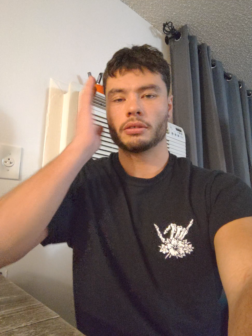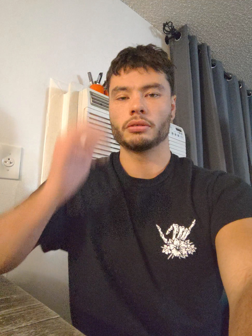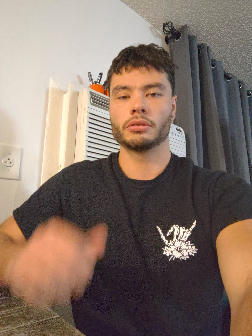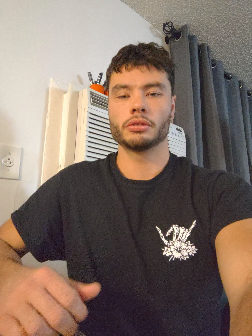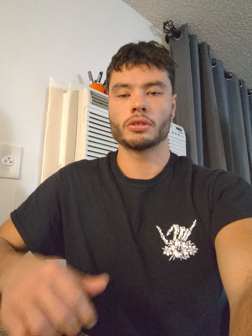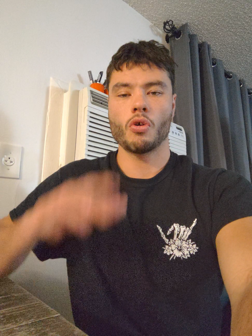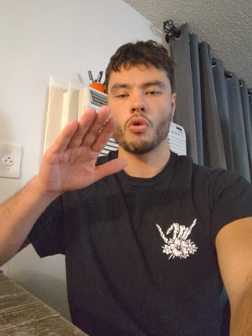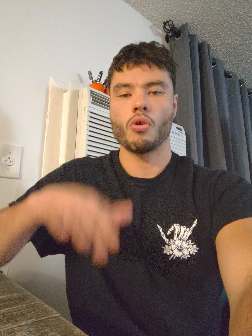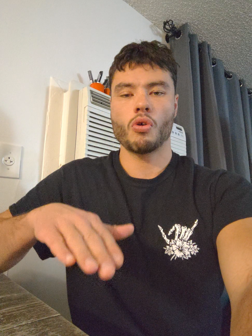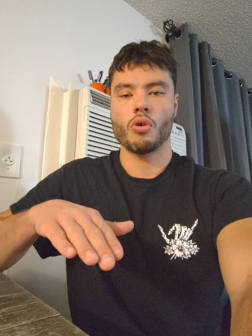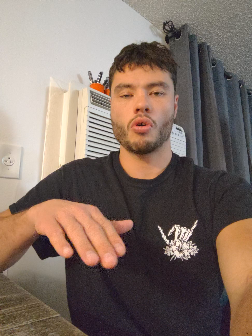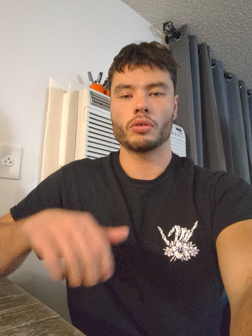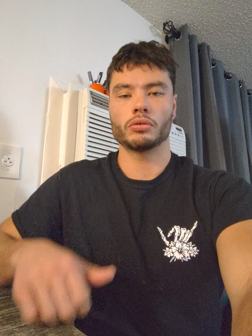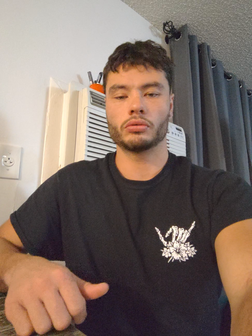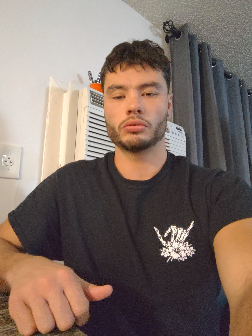on